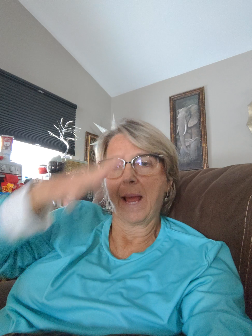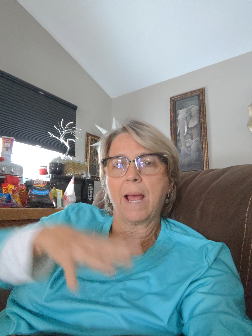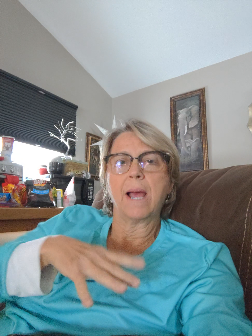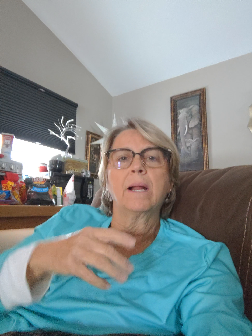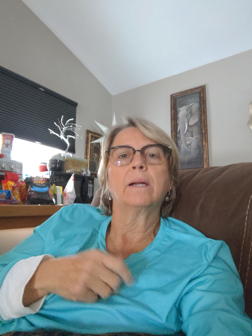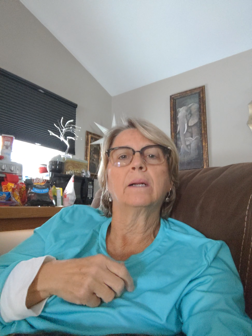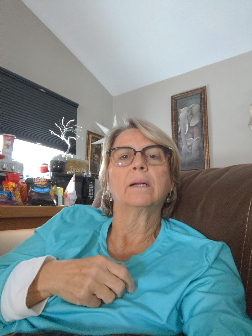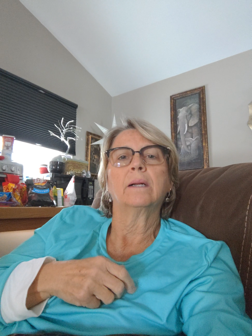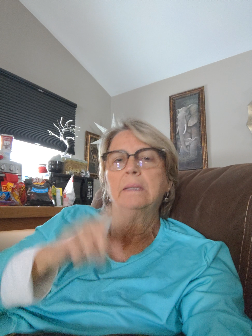man